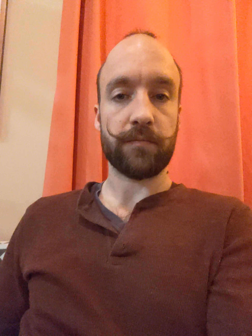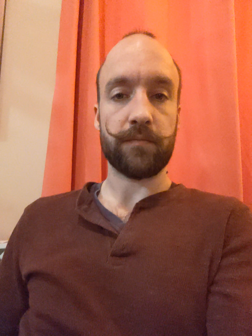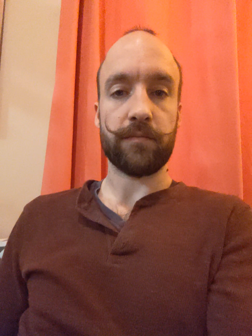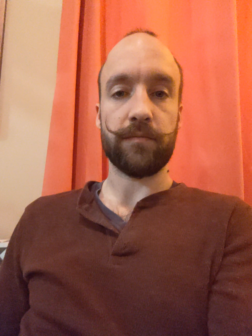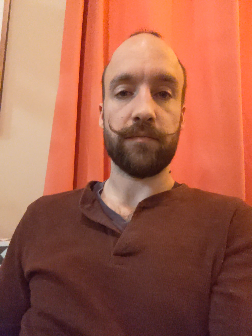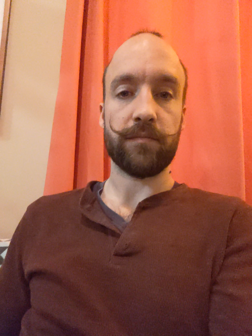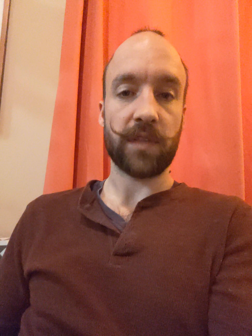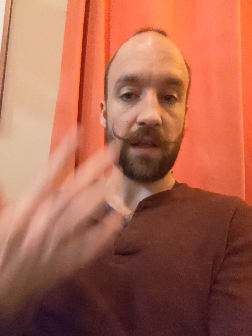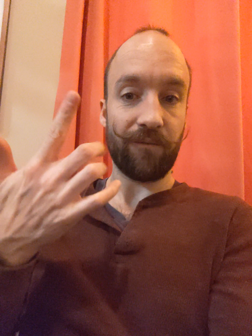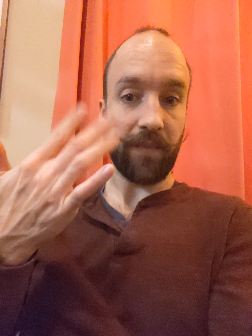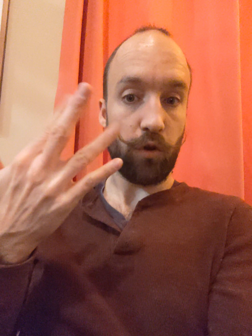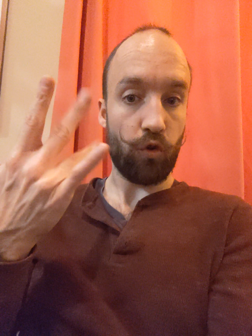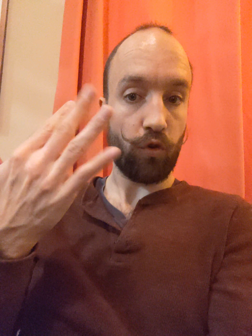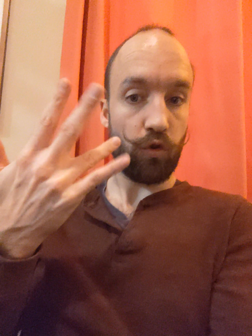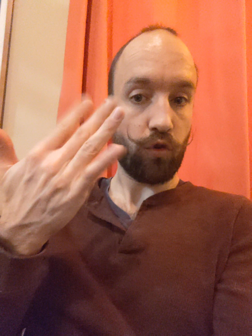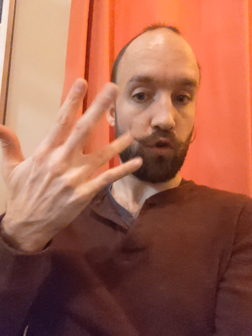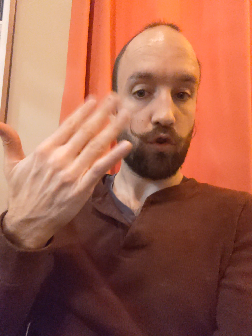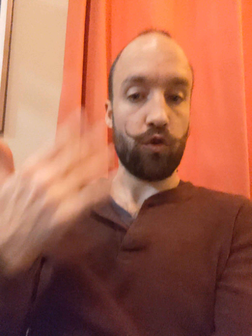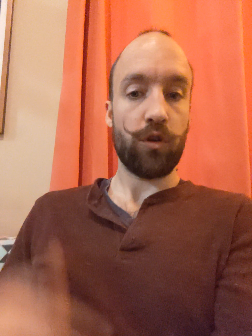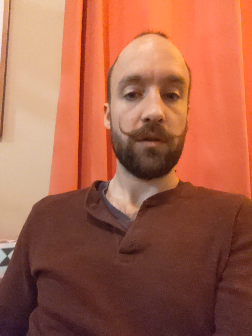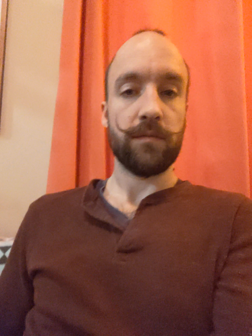finger